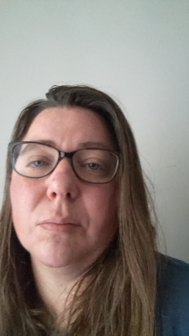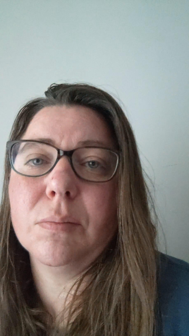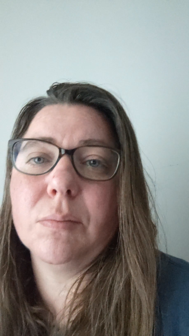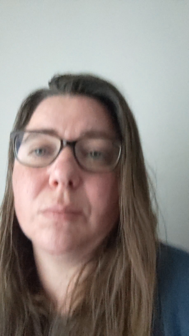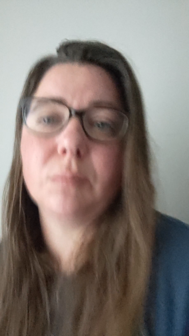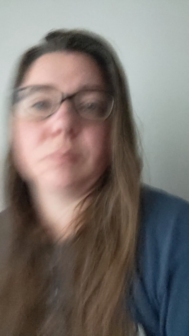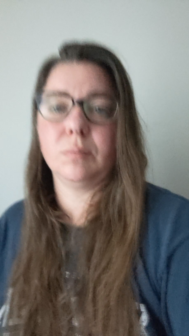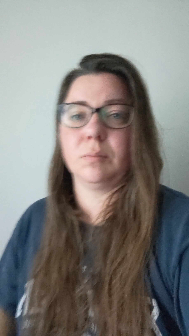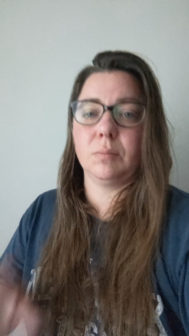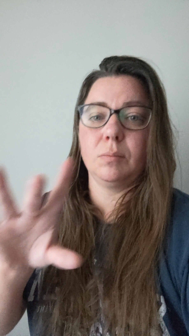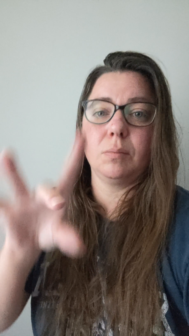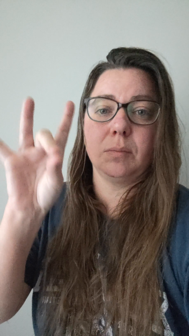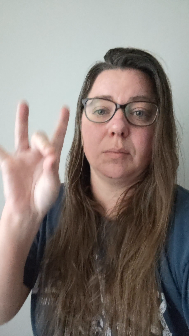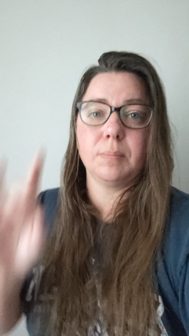pick